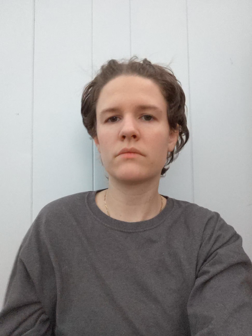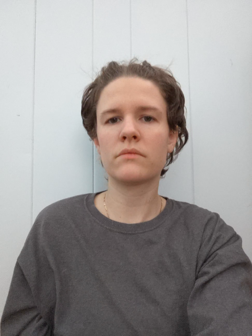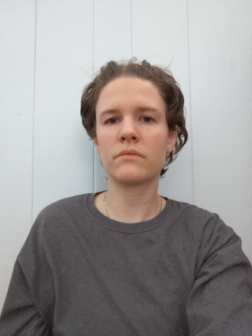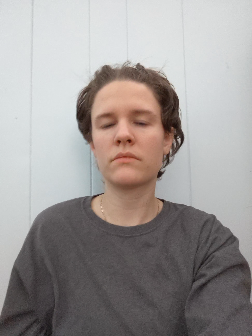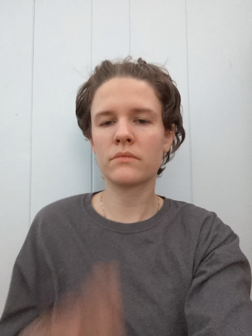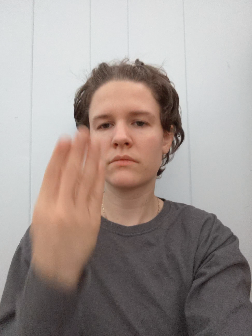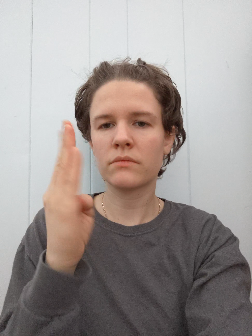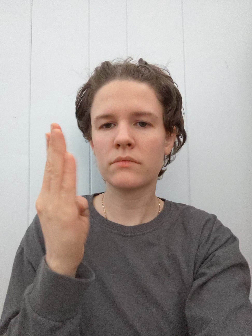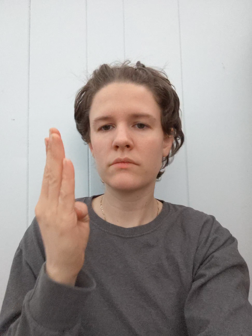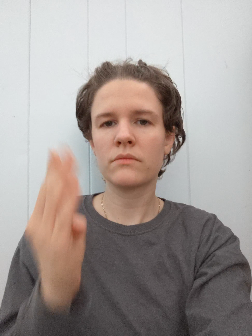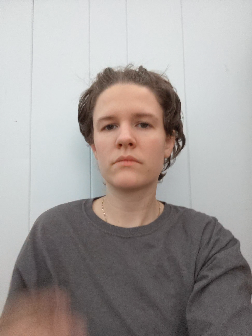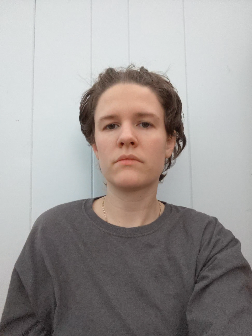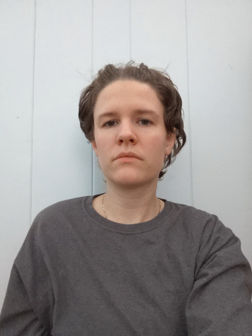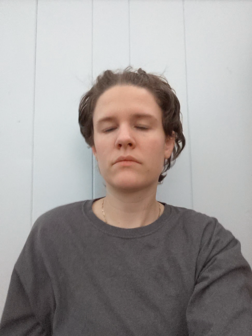blue